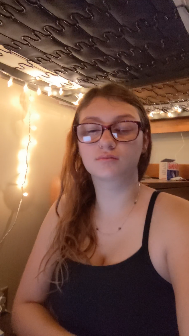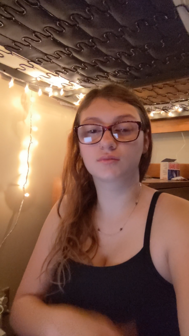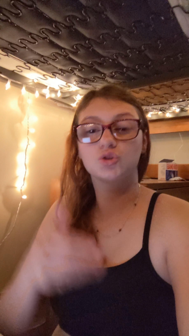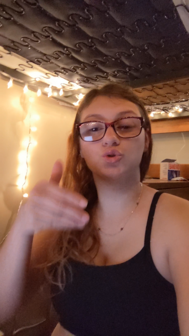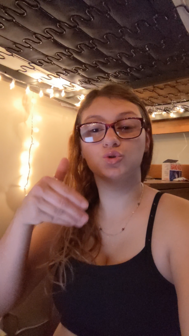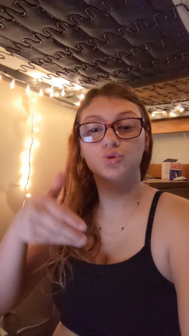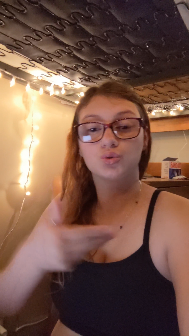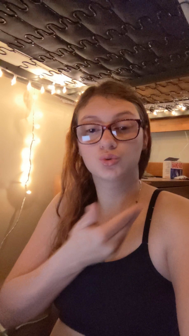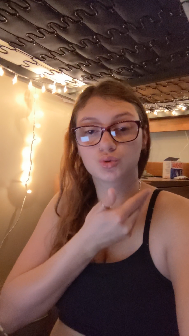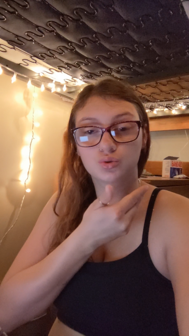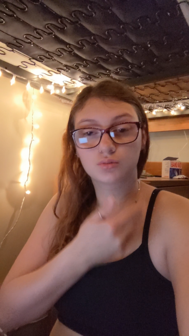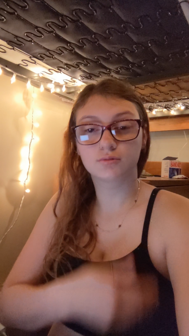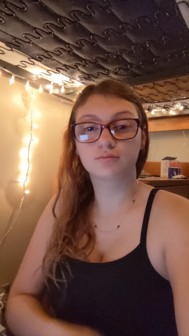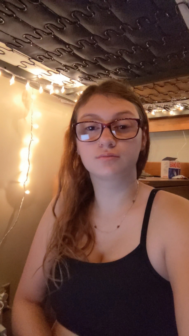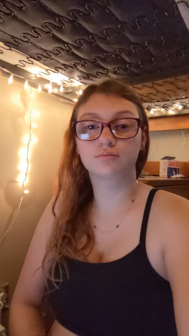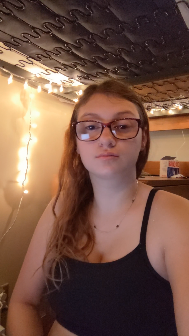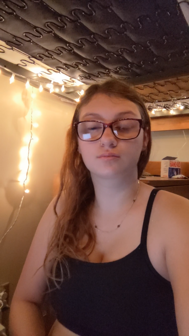new